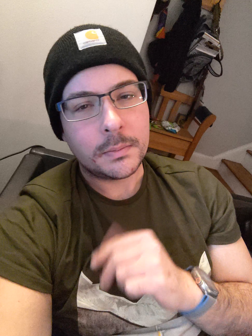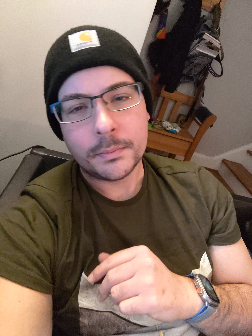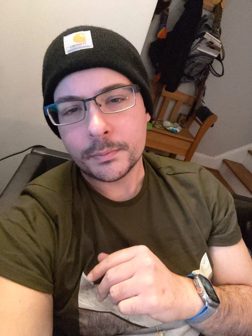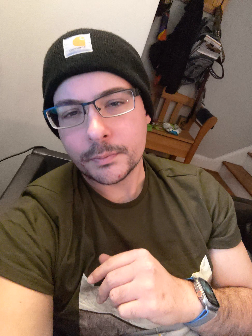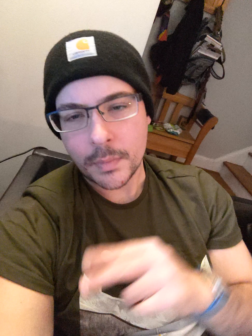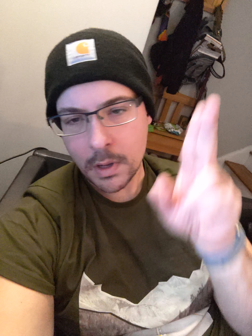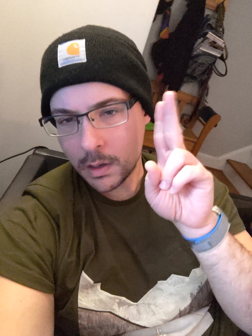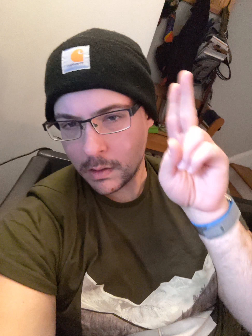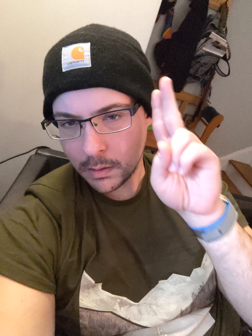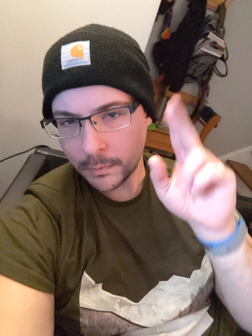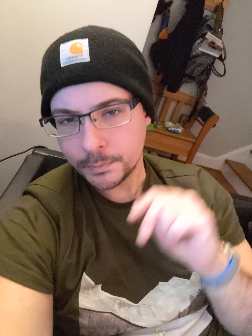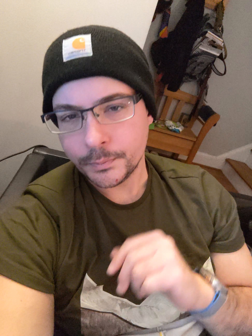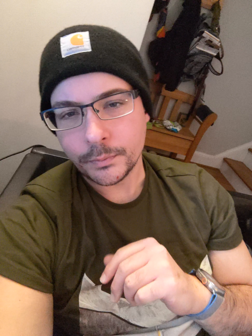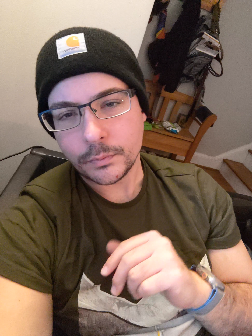uncle